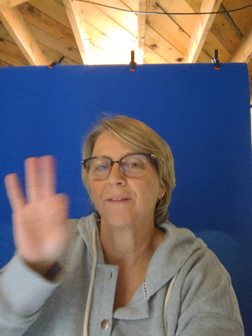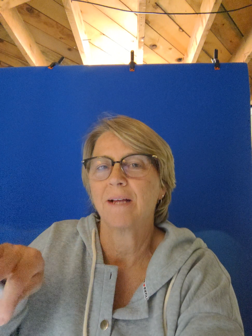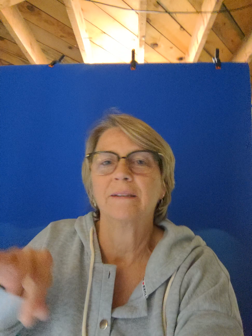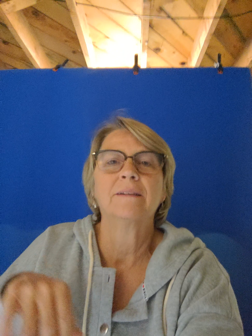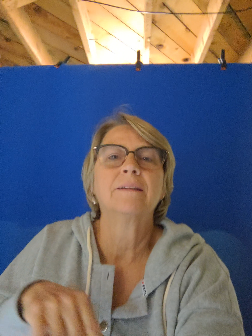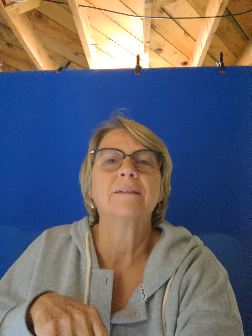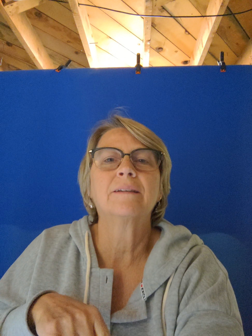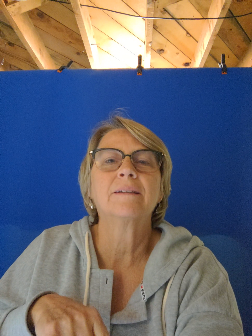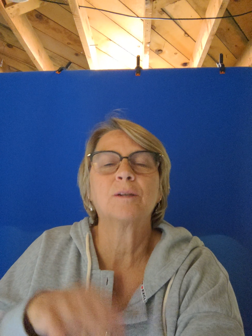french fries